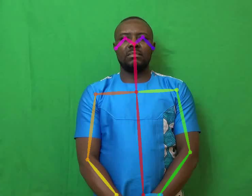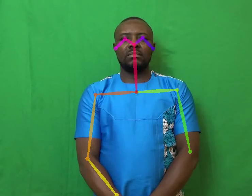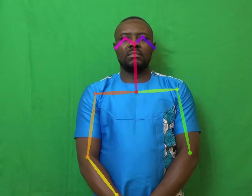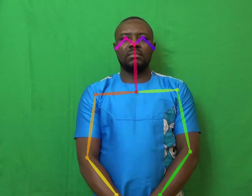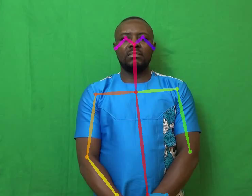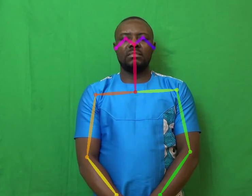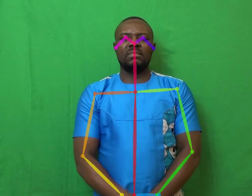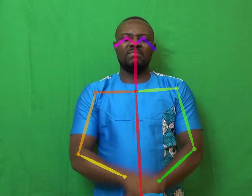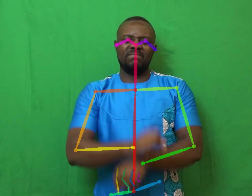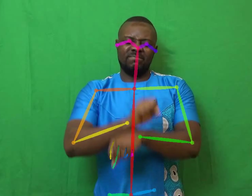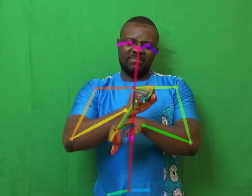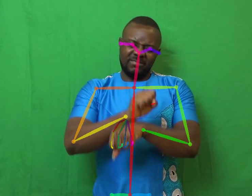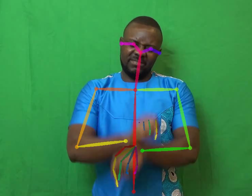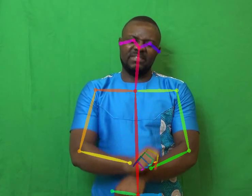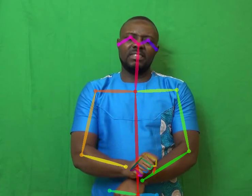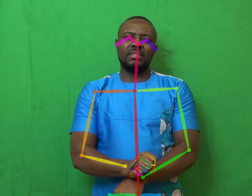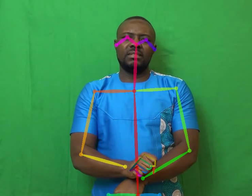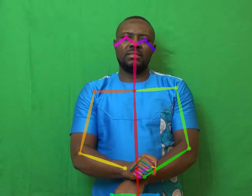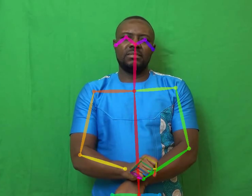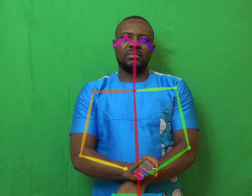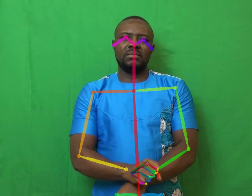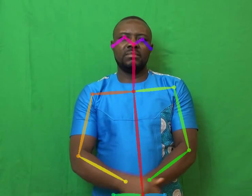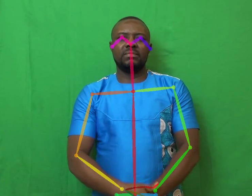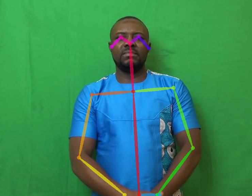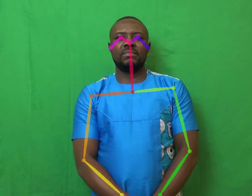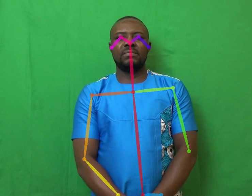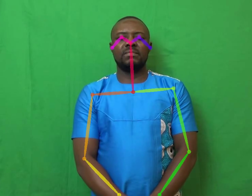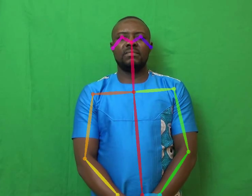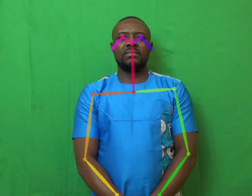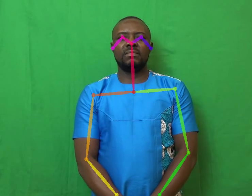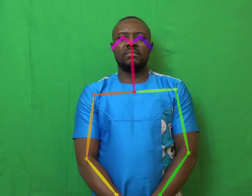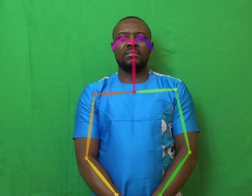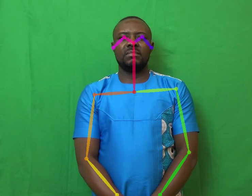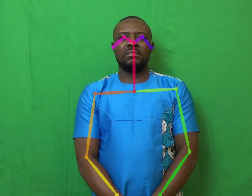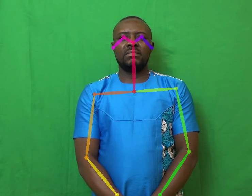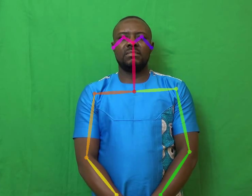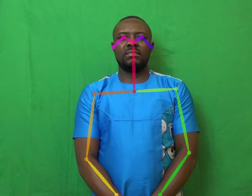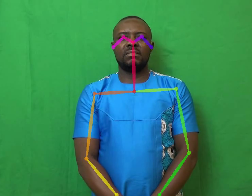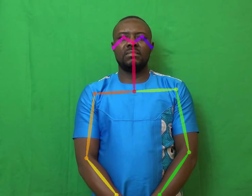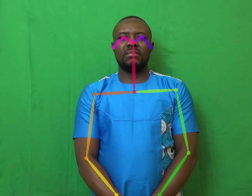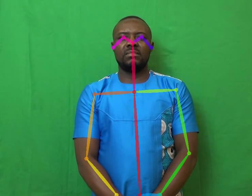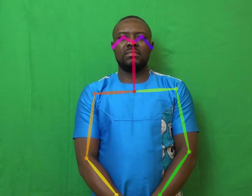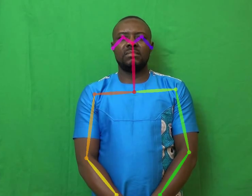slave